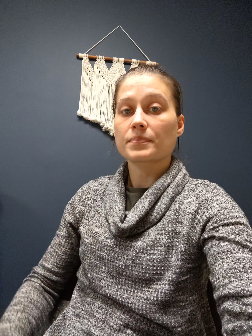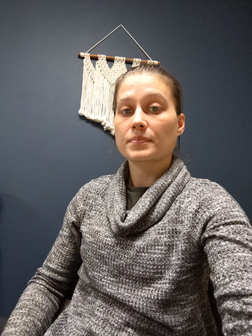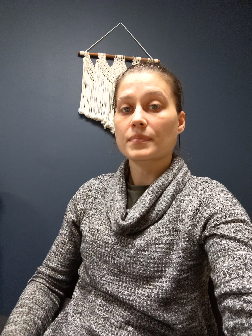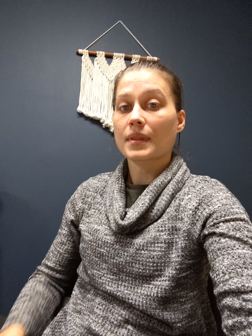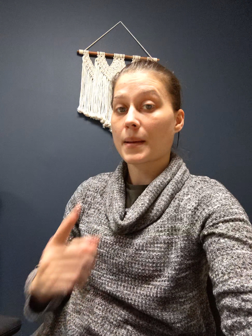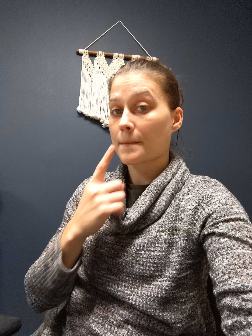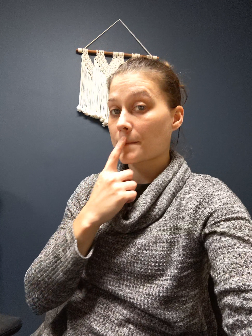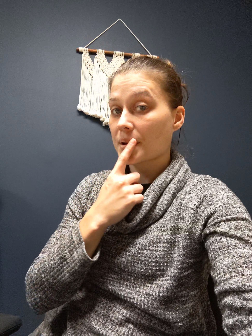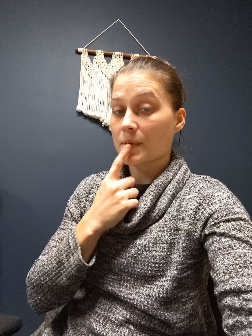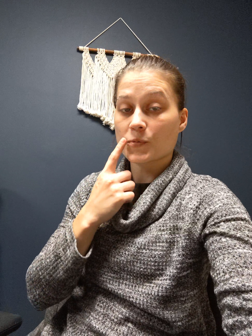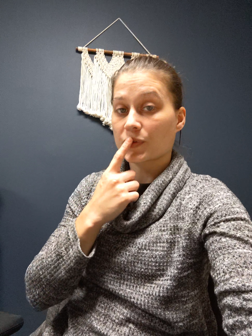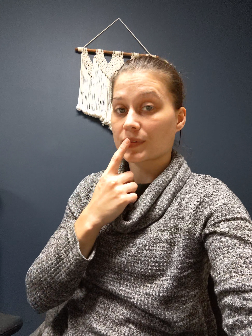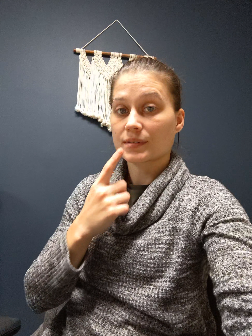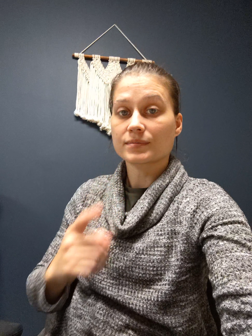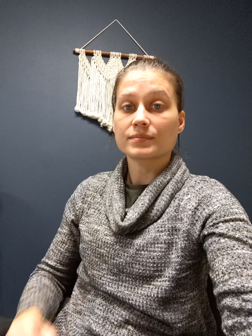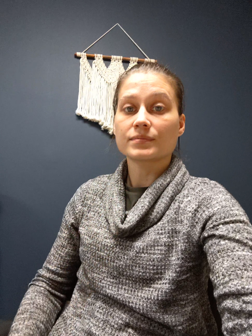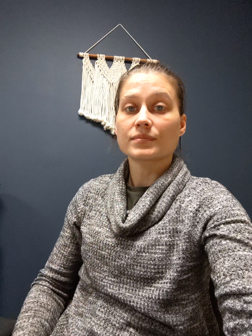mouth